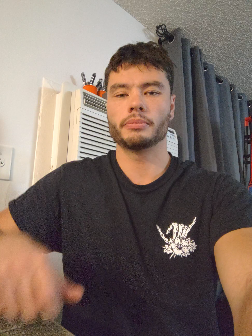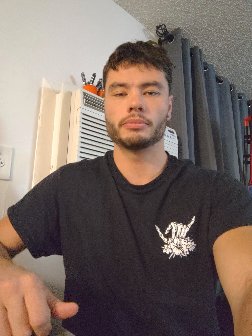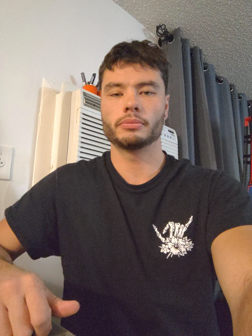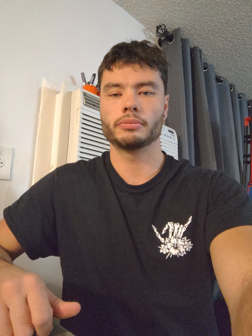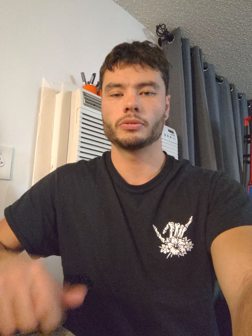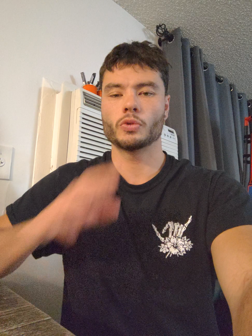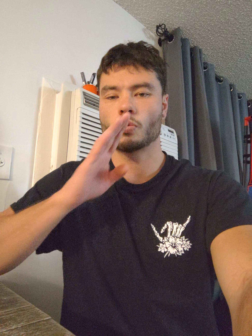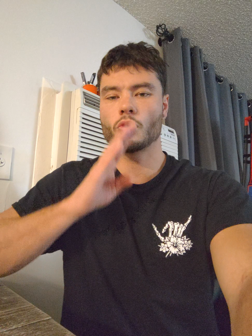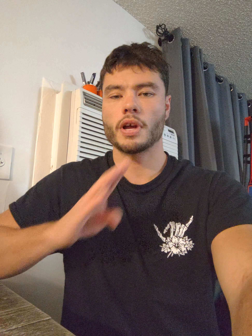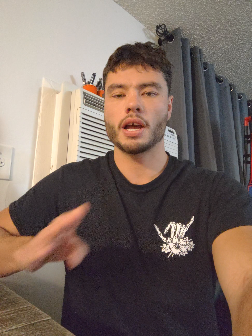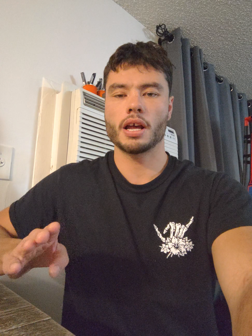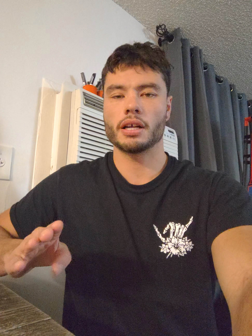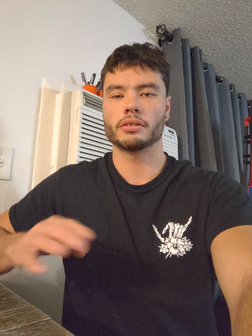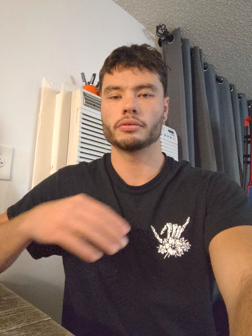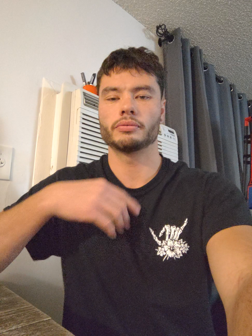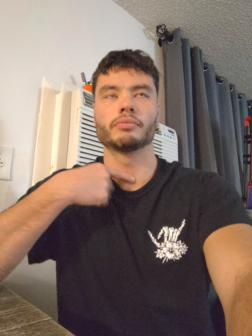quiet